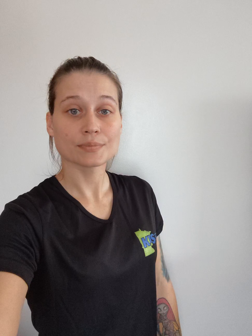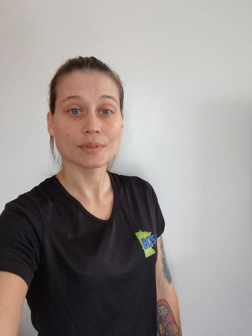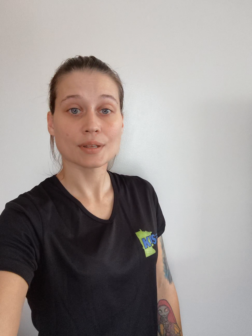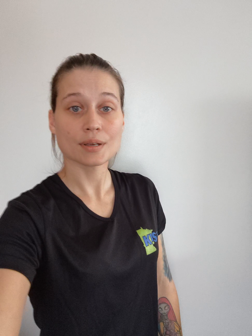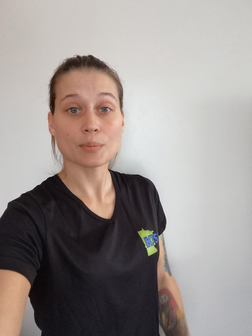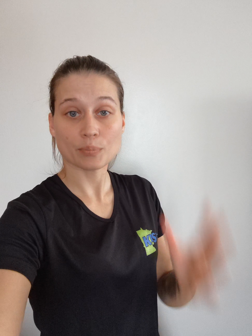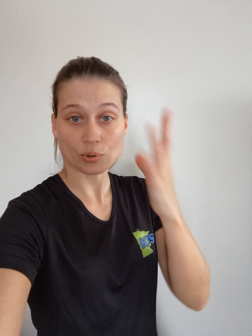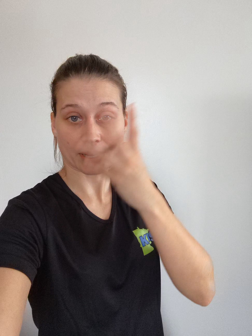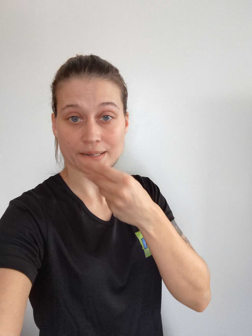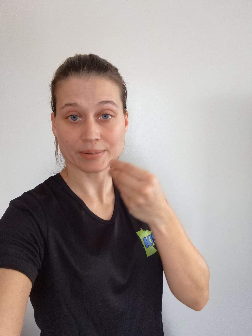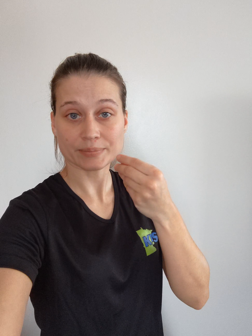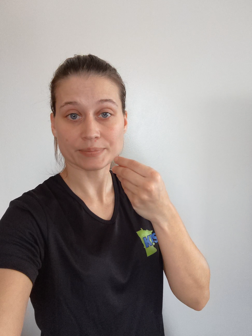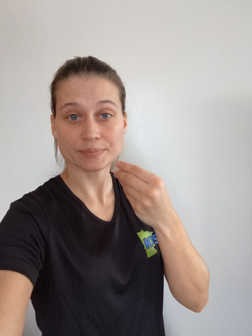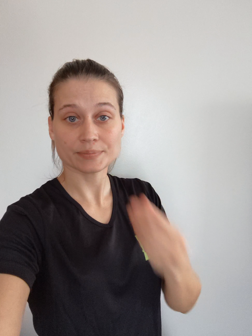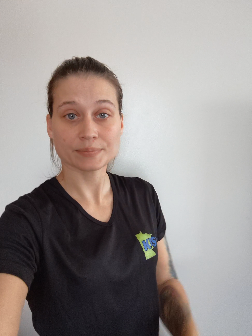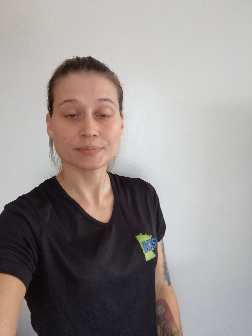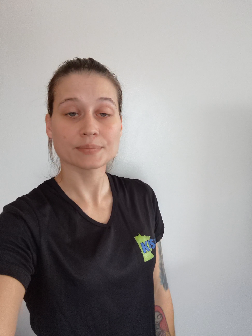pretty